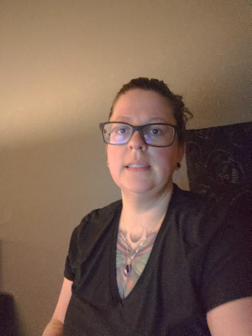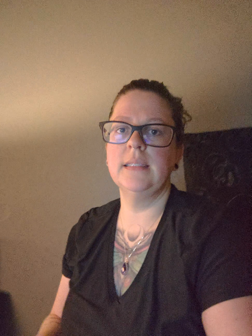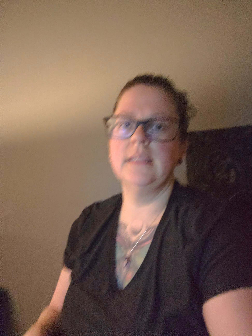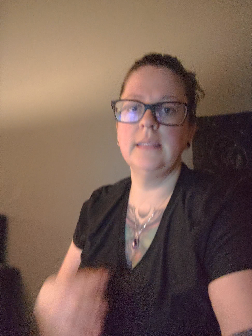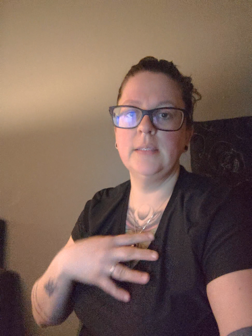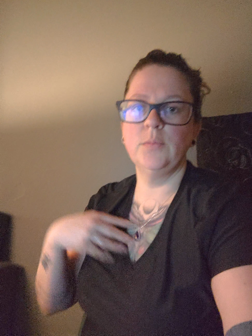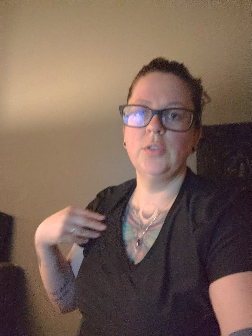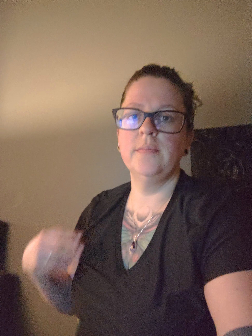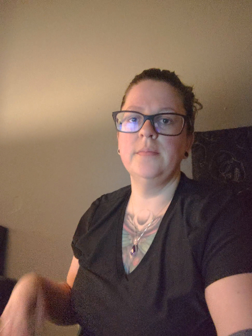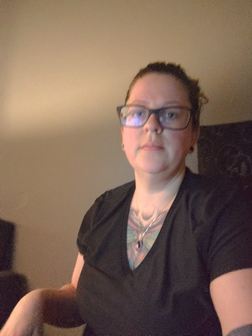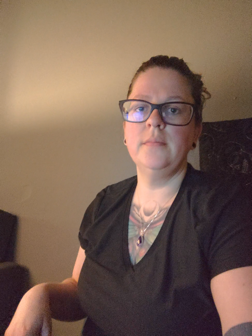zebra